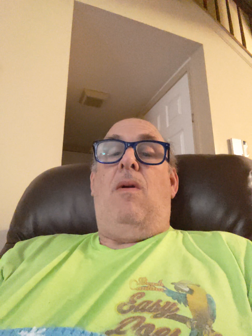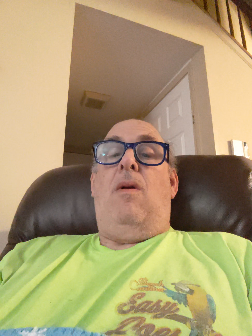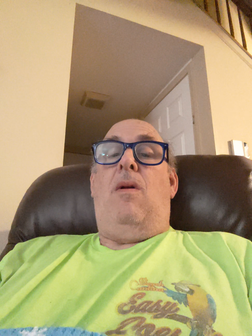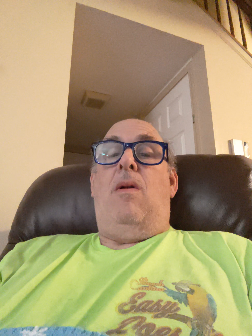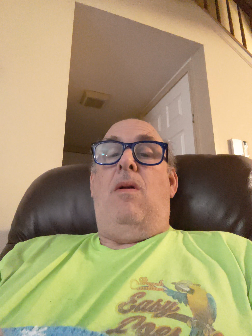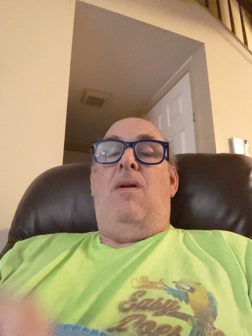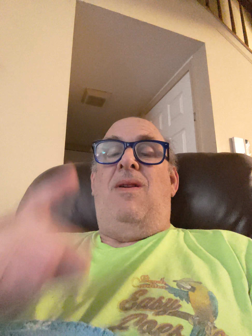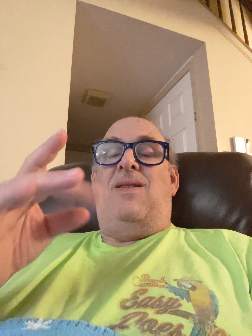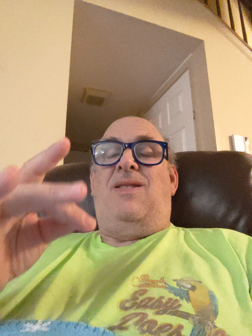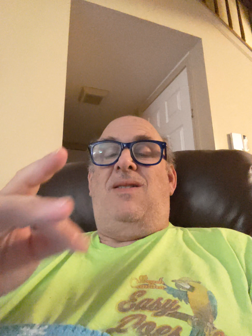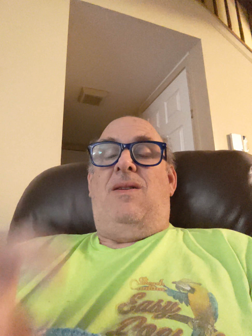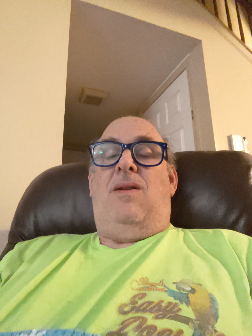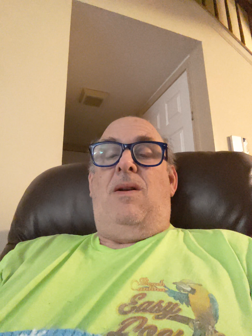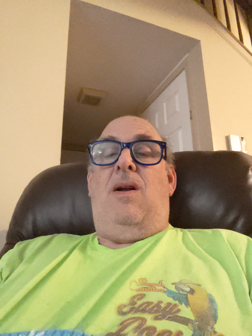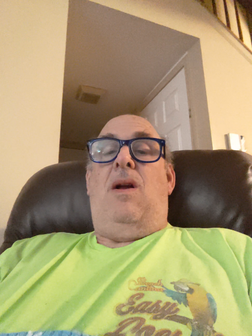sticky